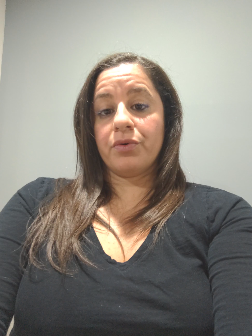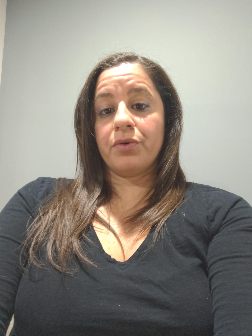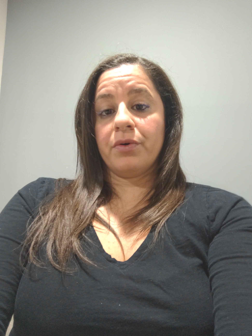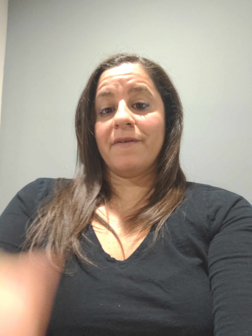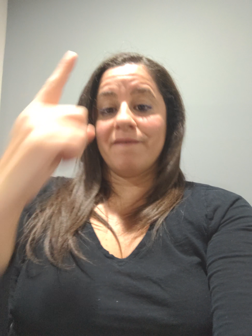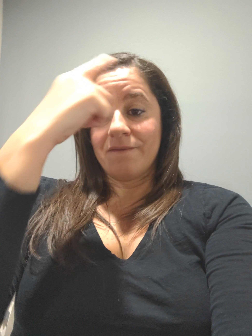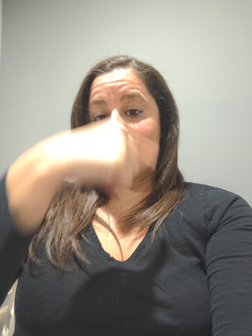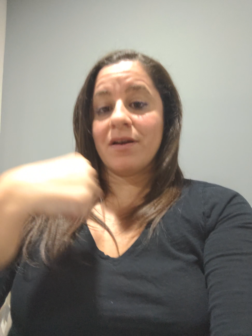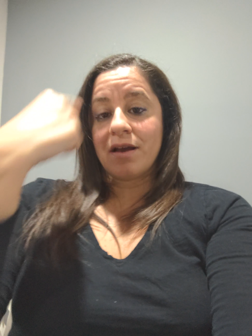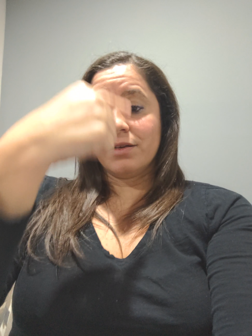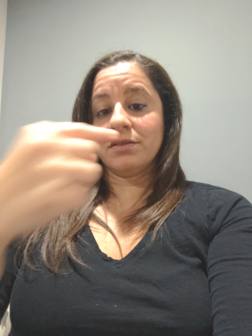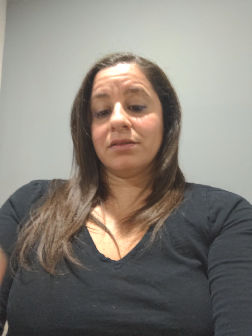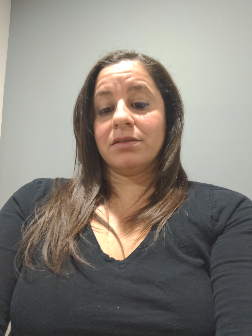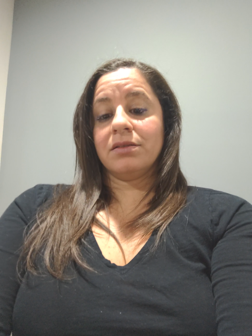face